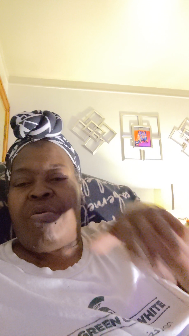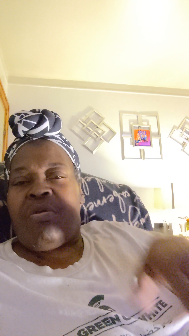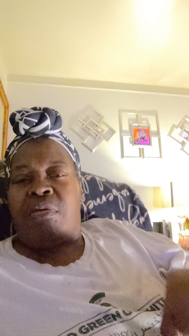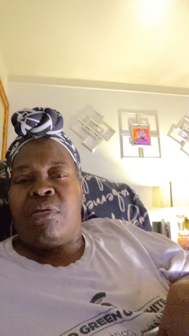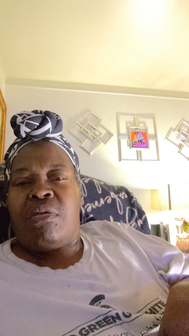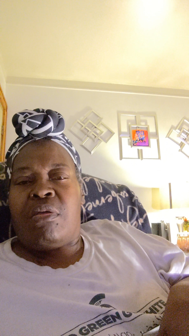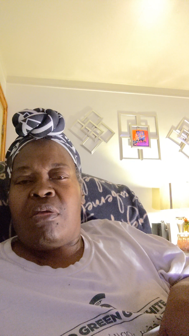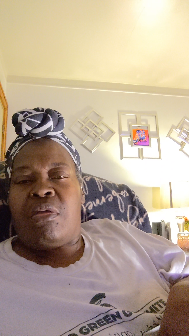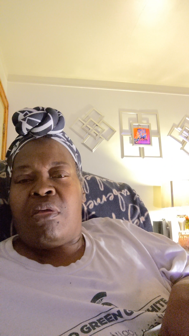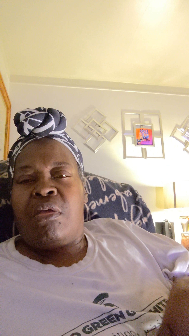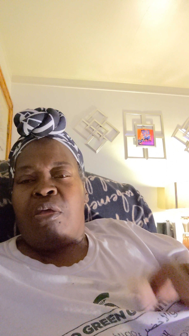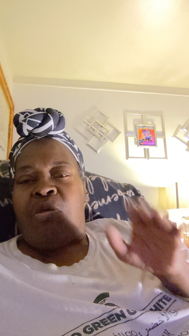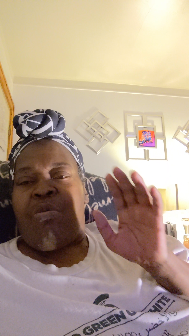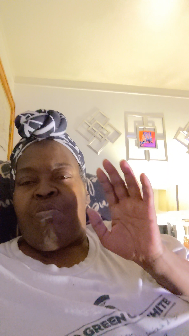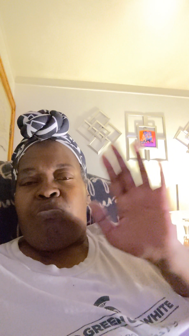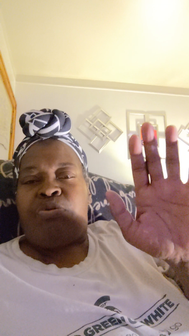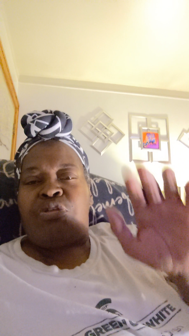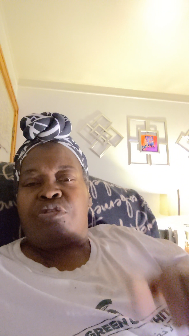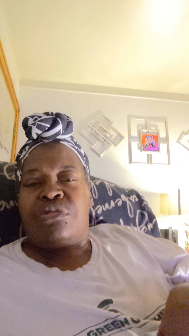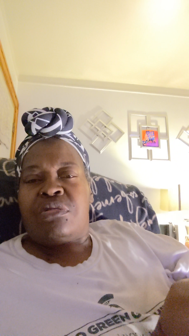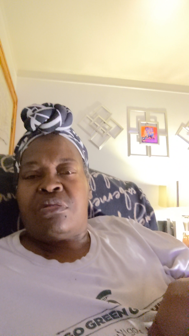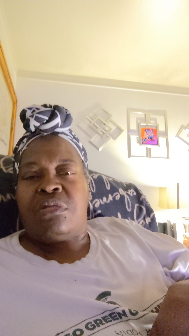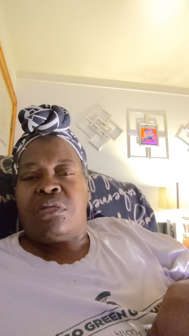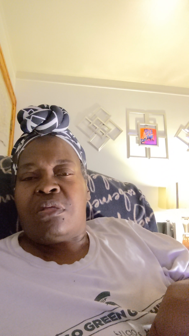push